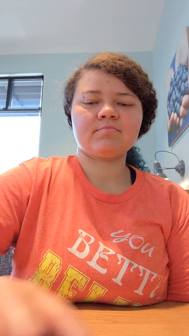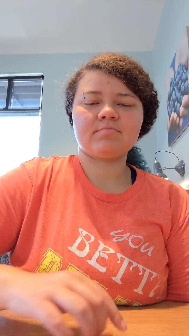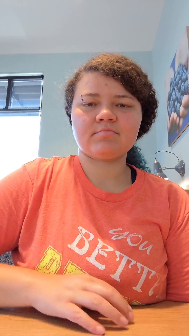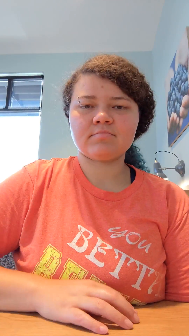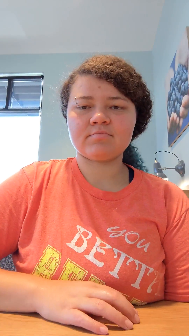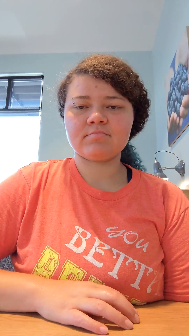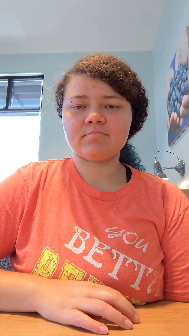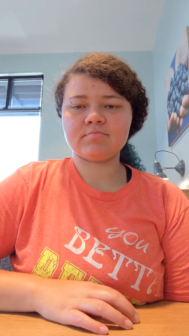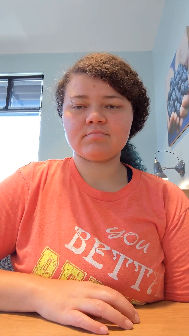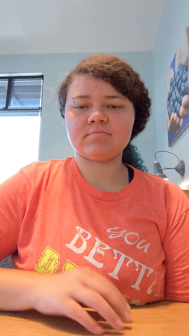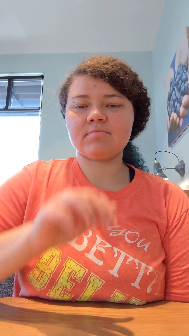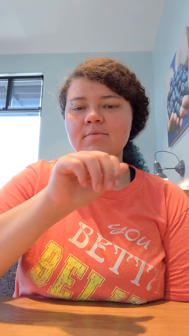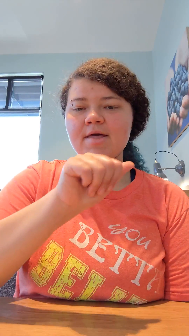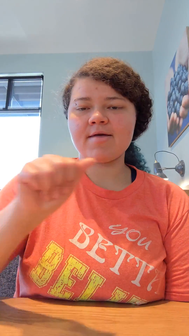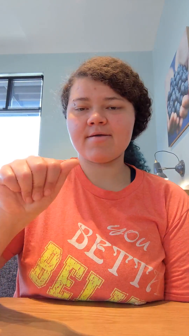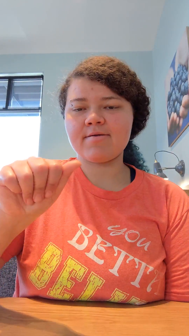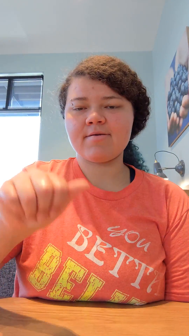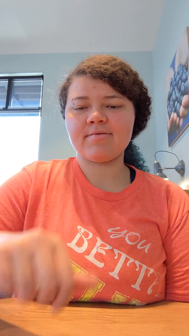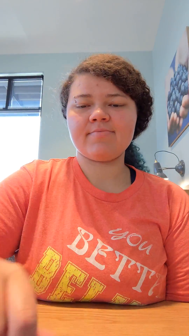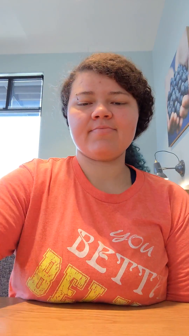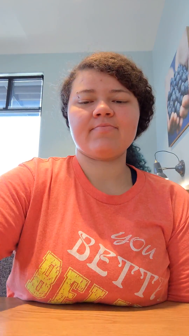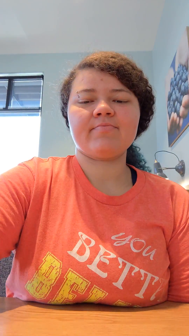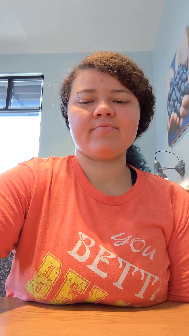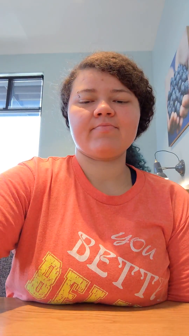a